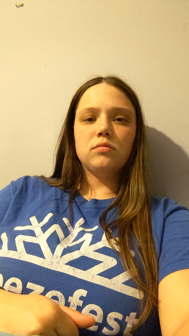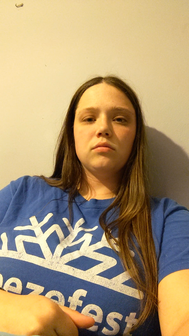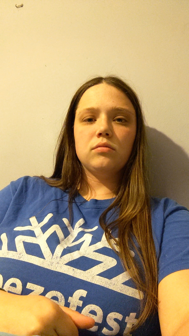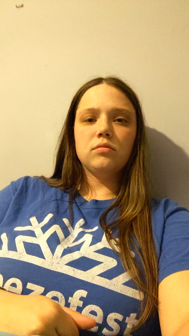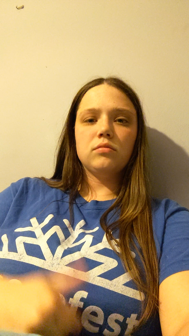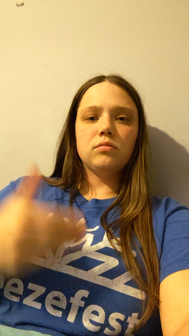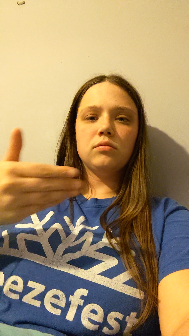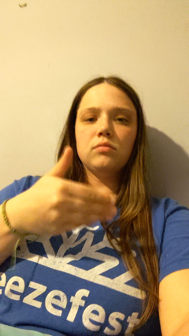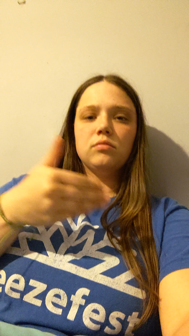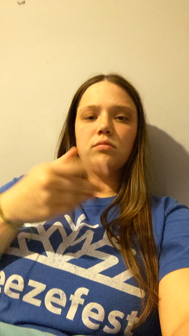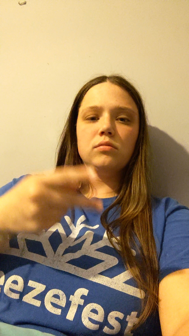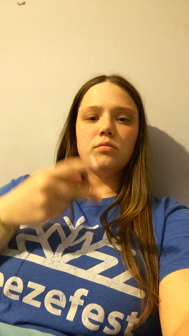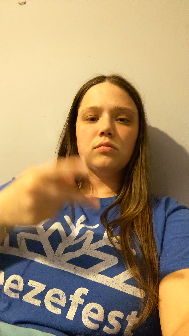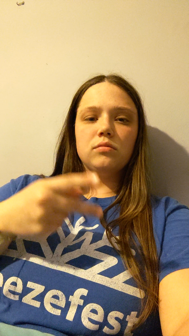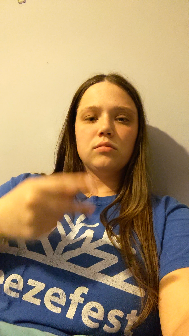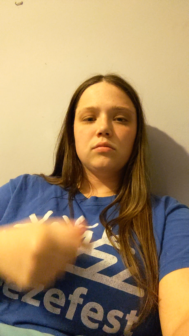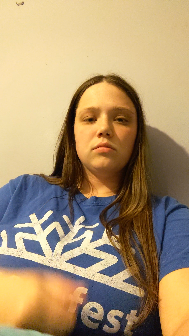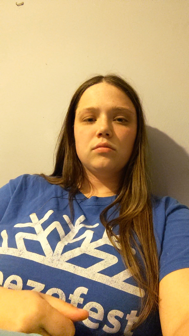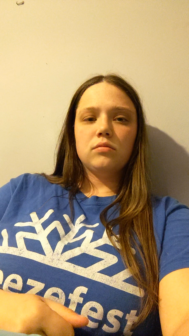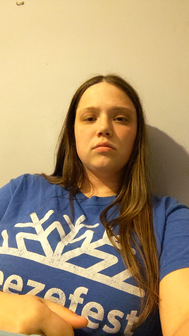babysitter